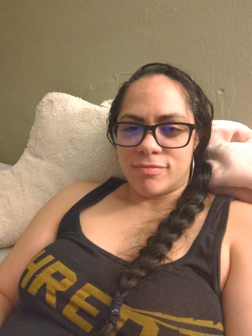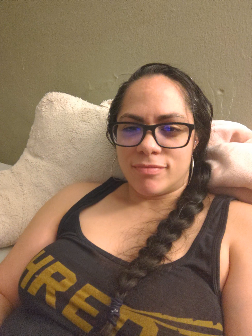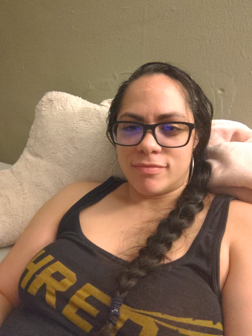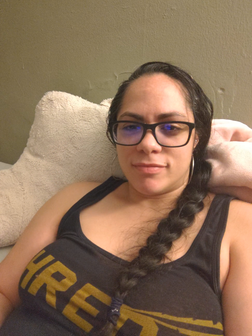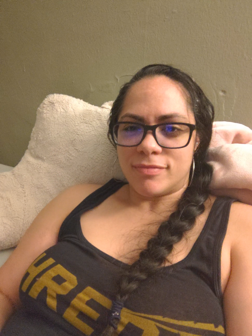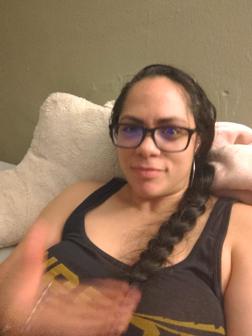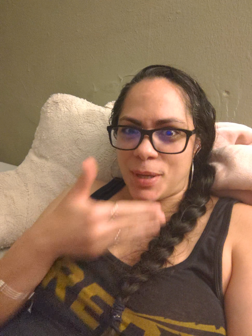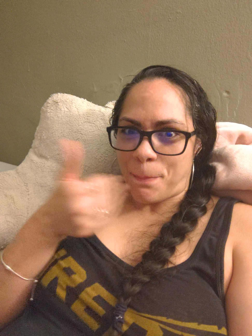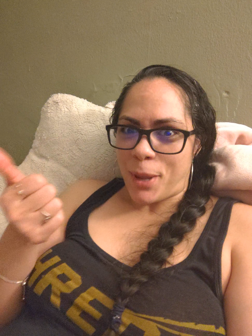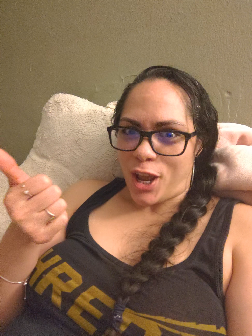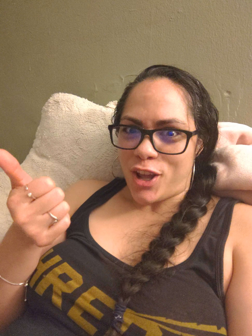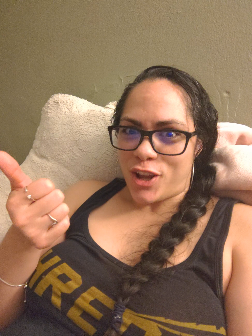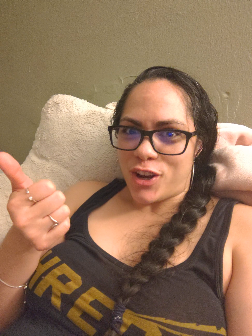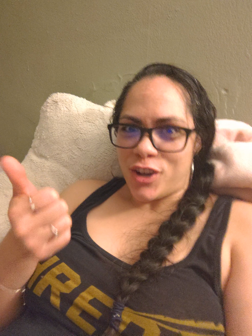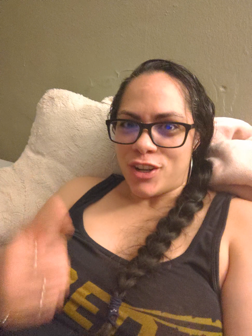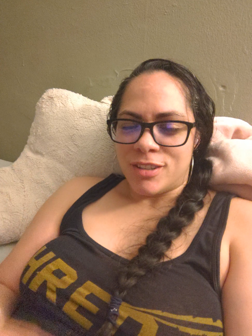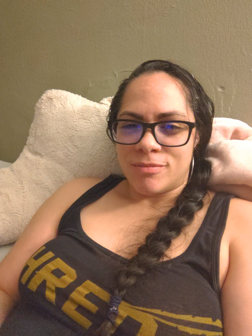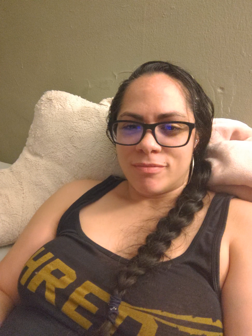better